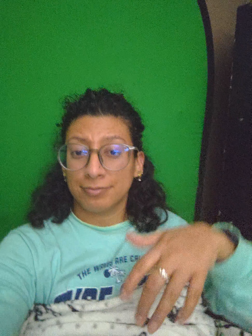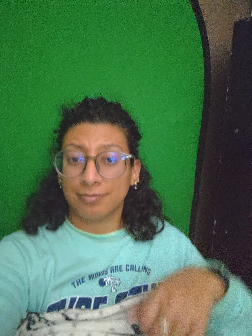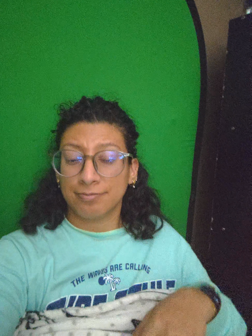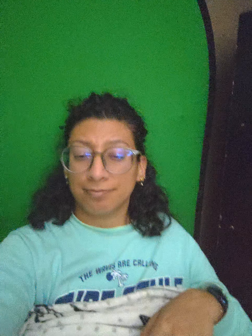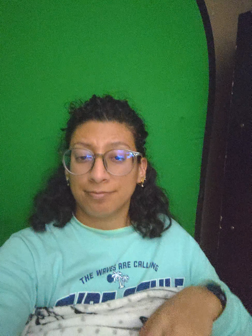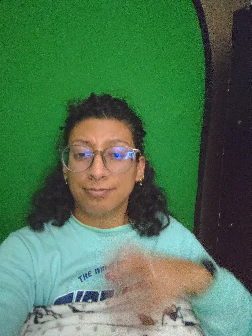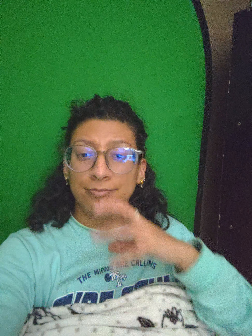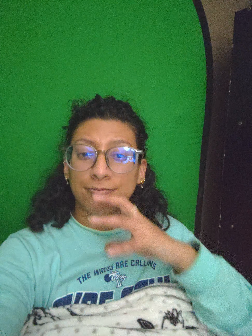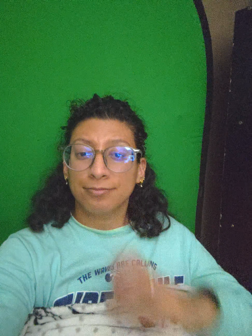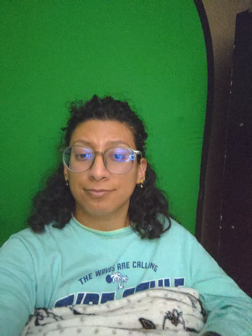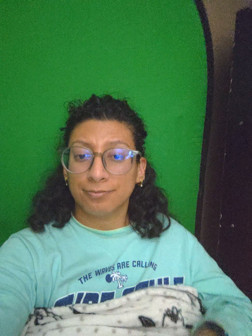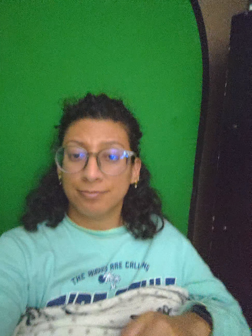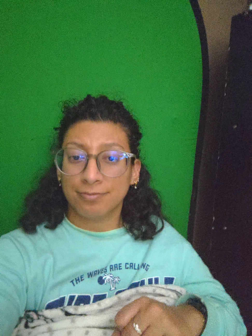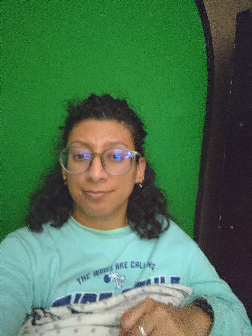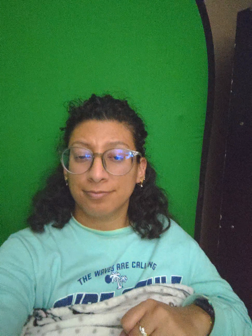old